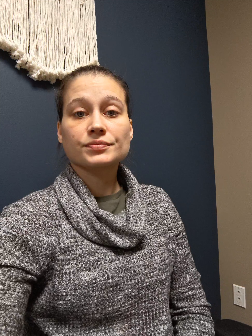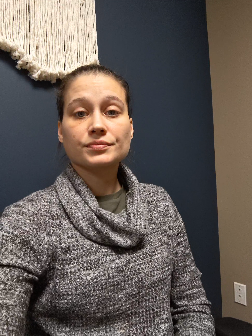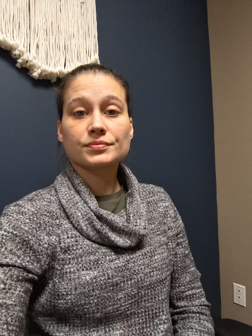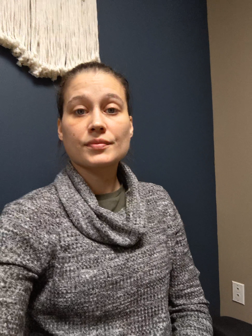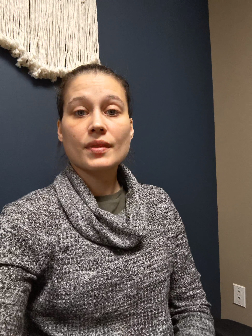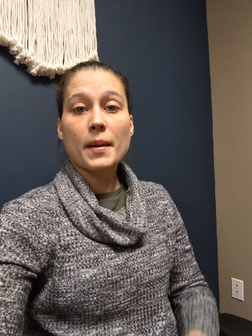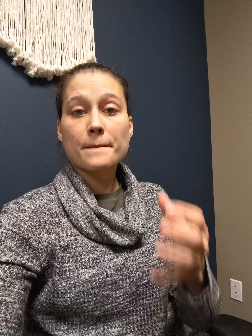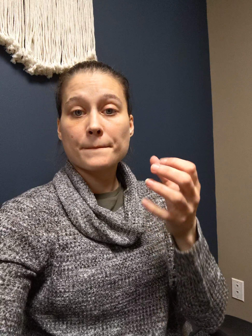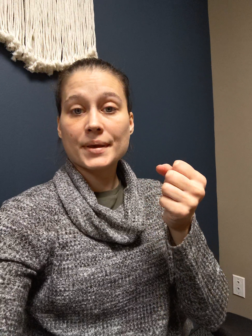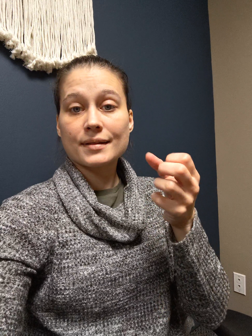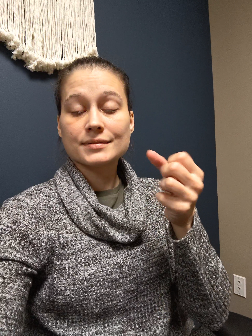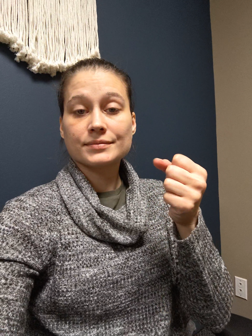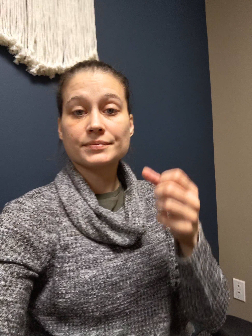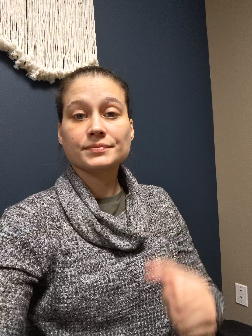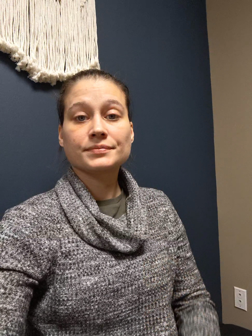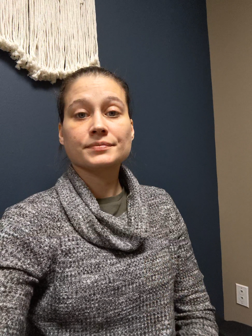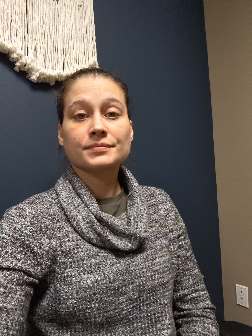milk